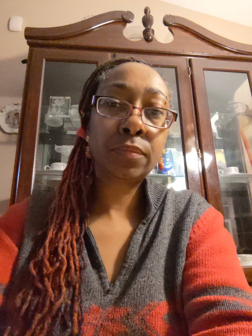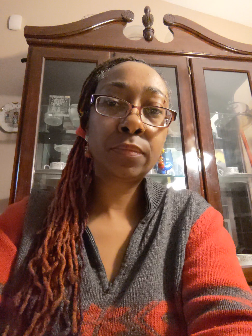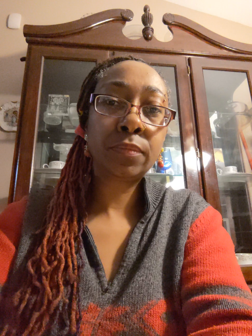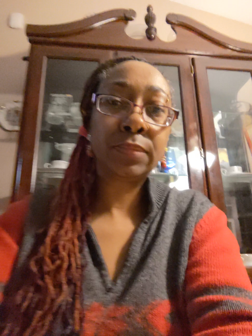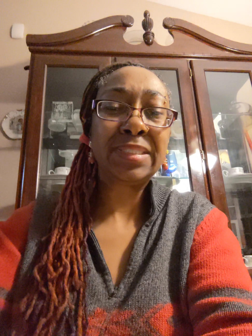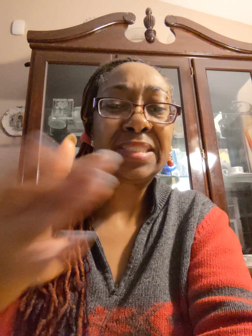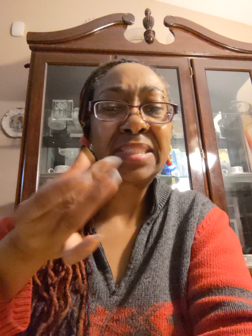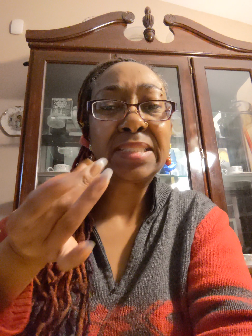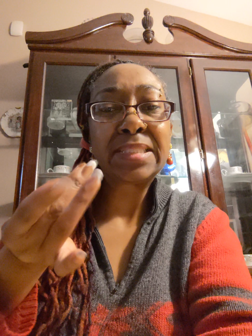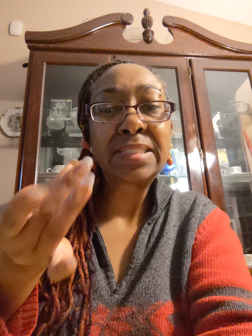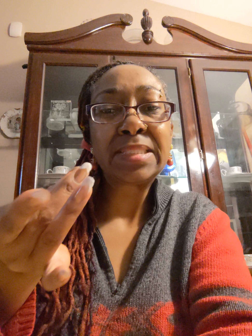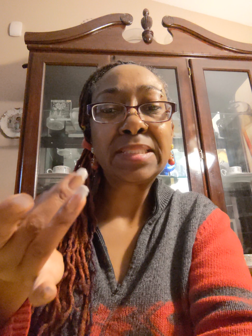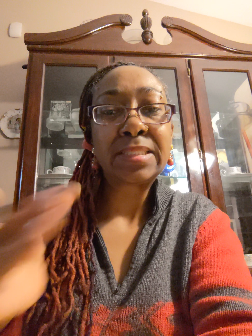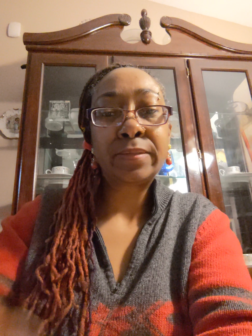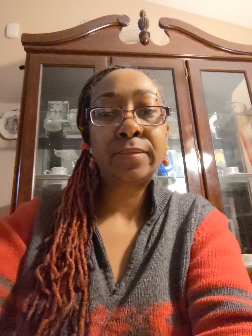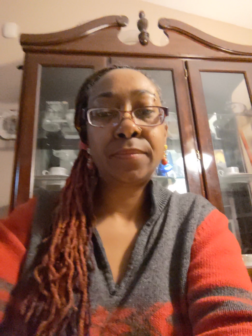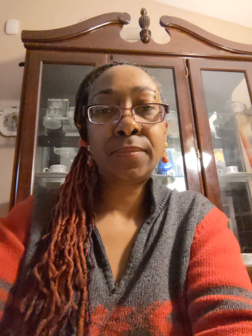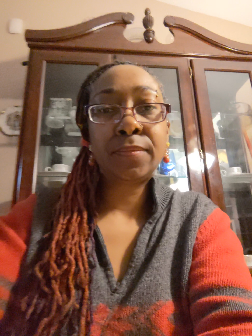sticky